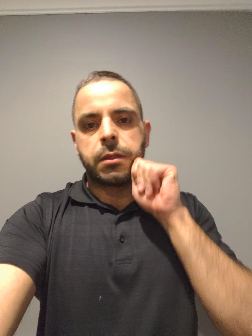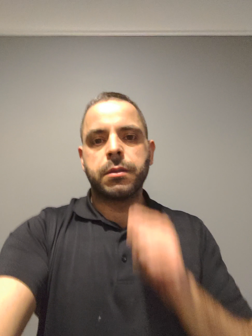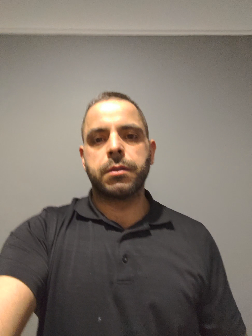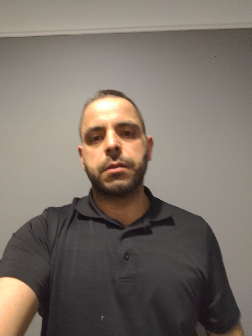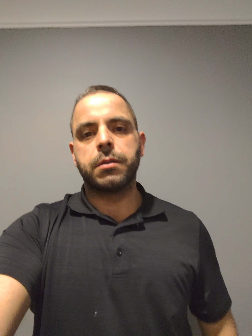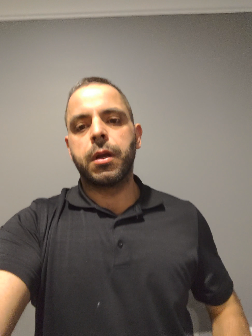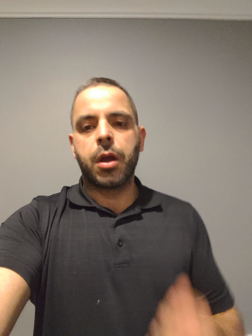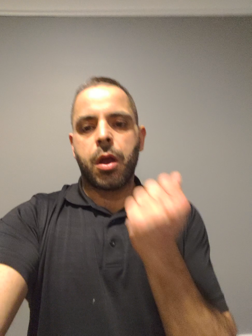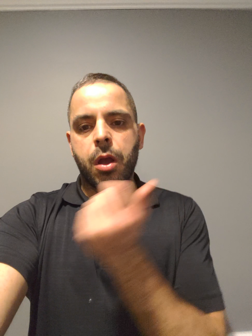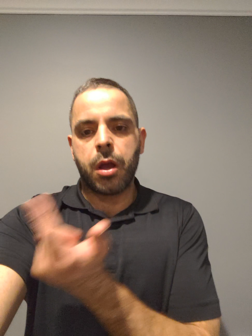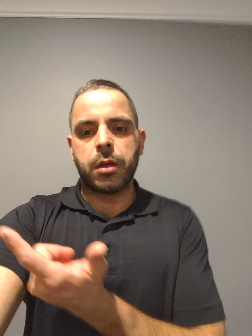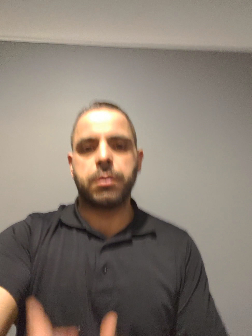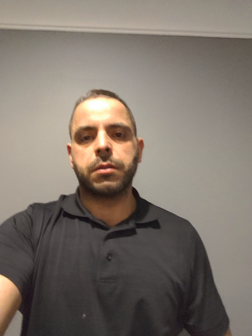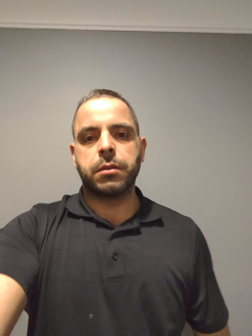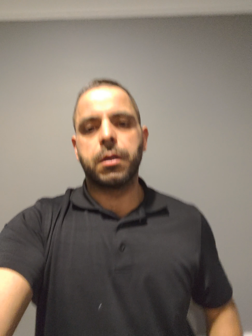all